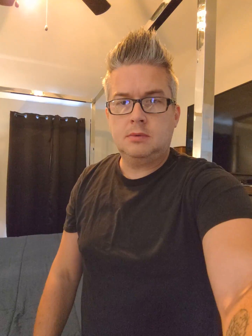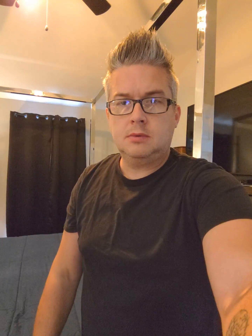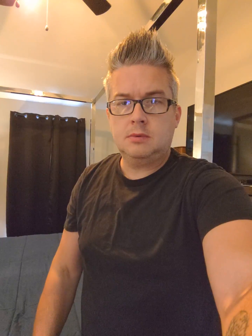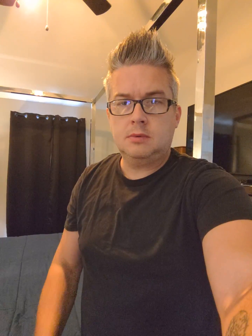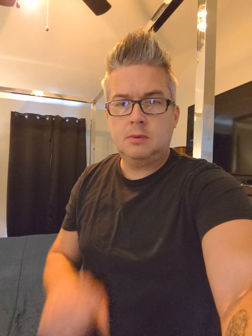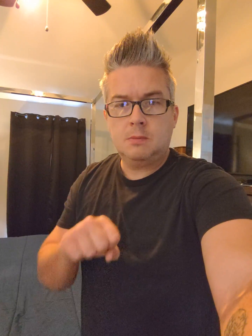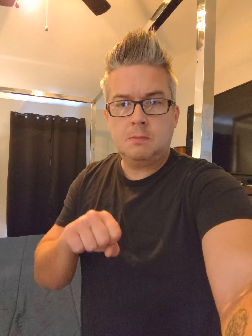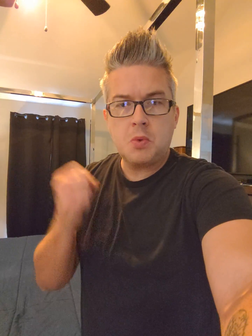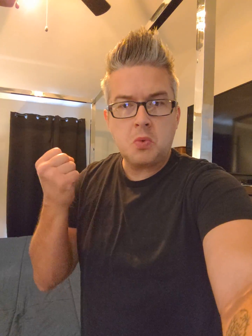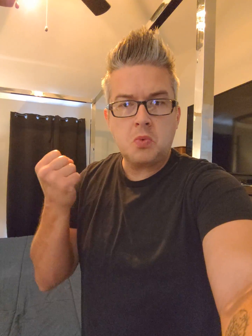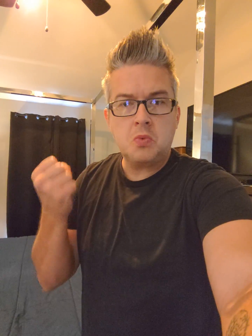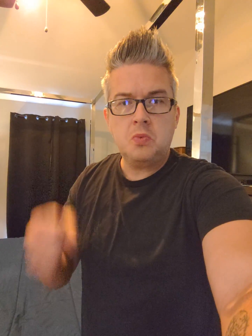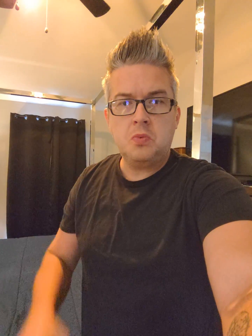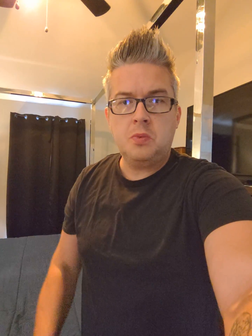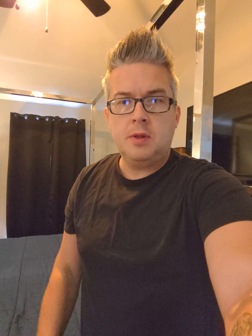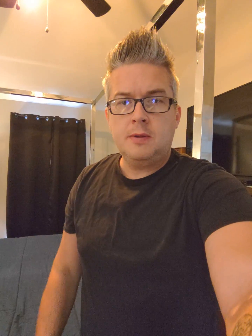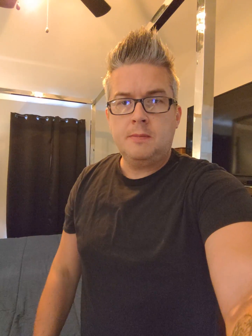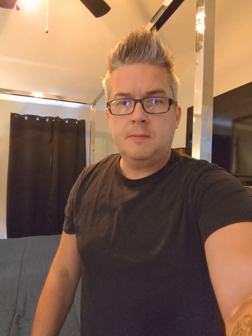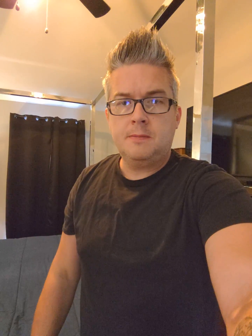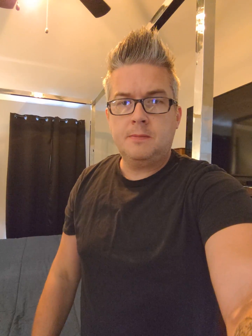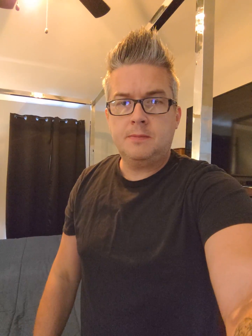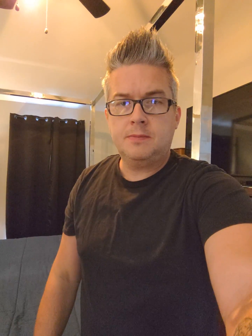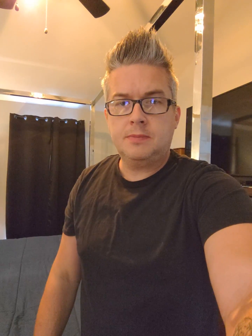break